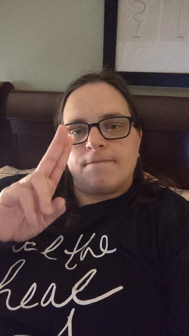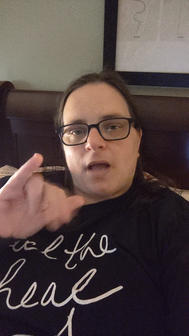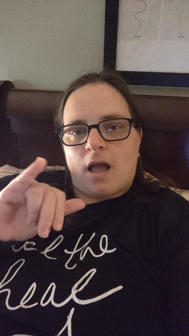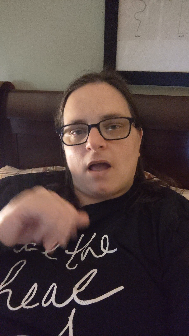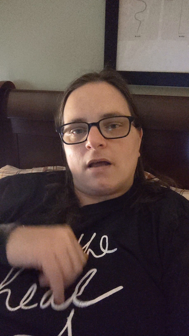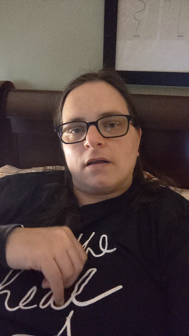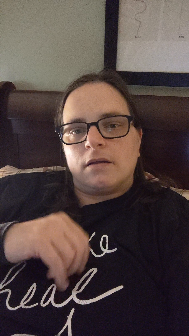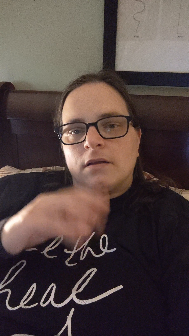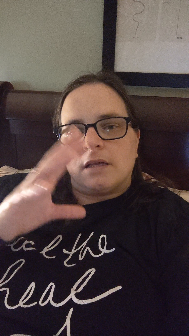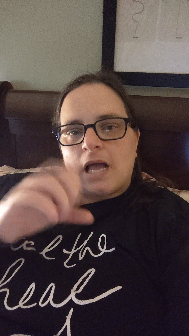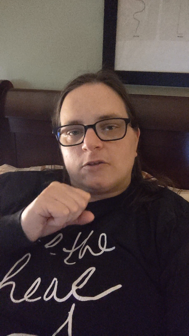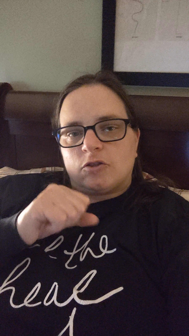catch